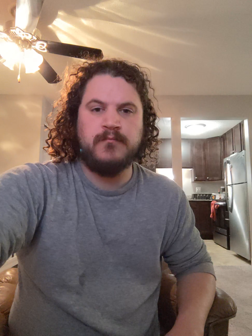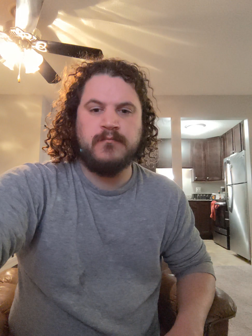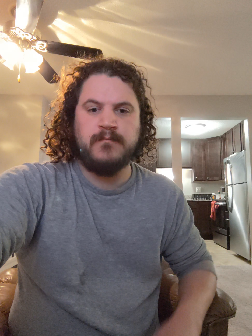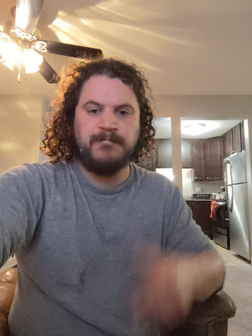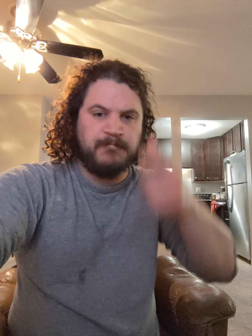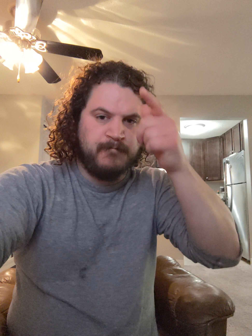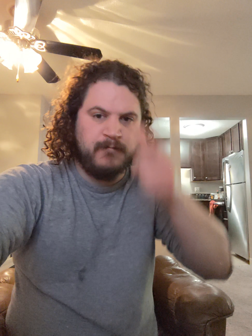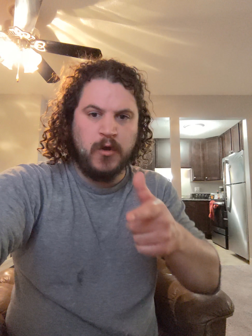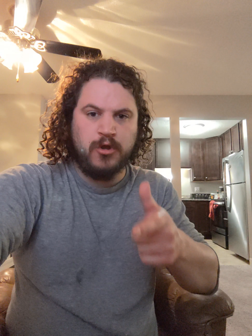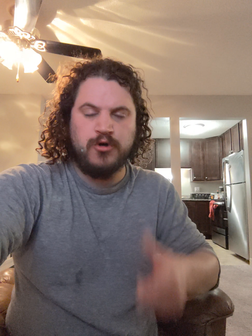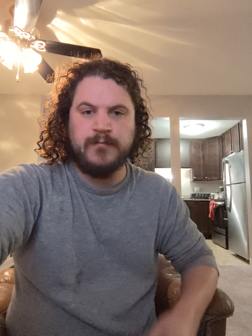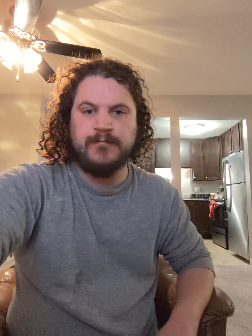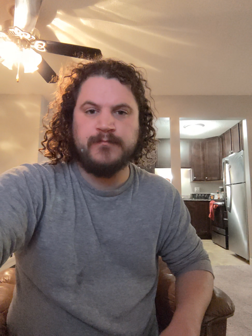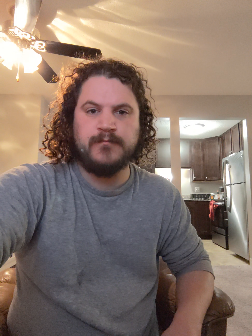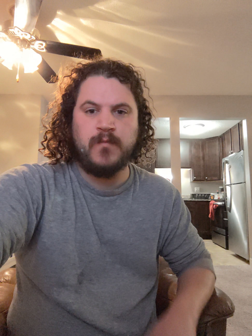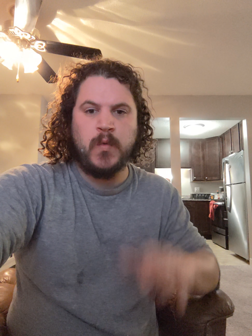brother